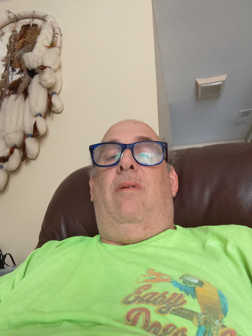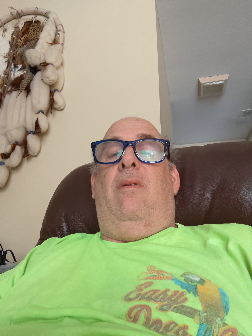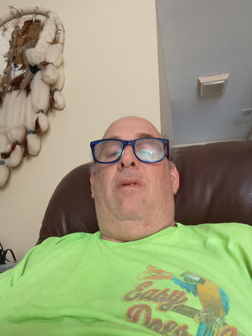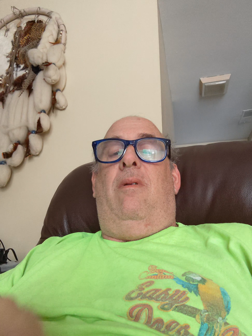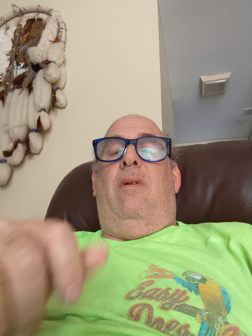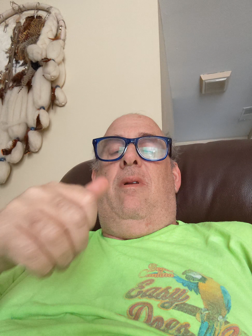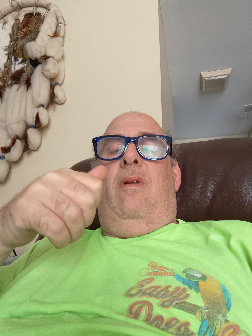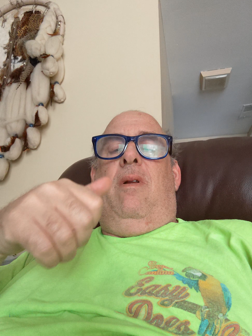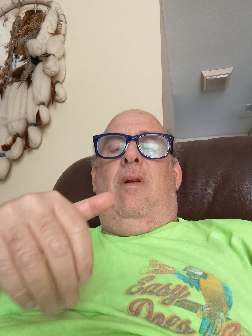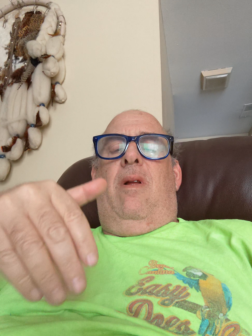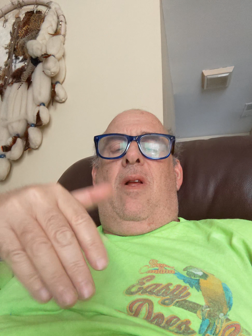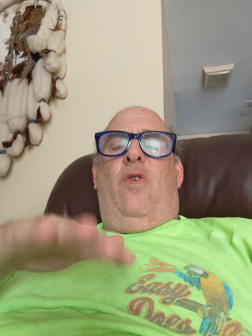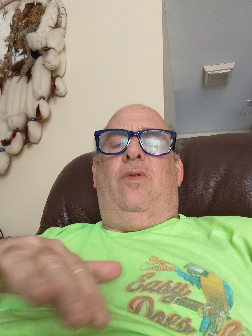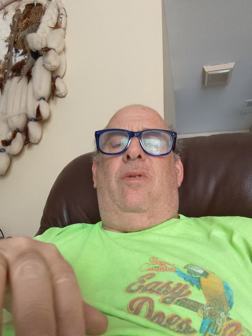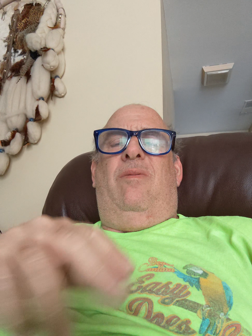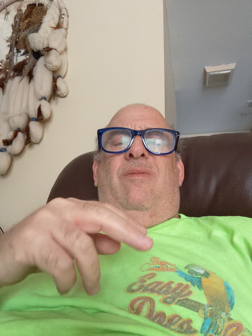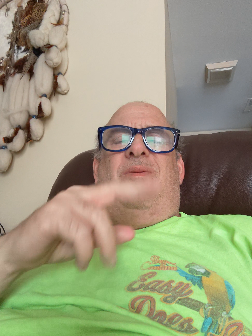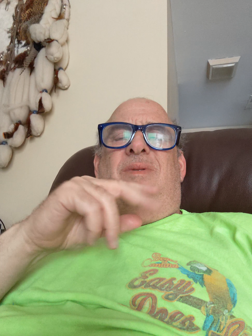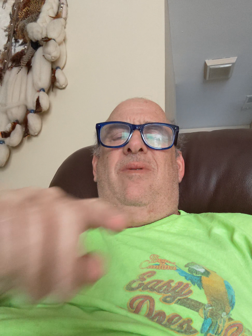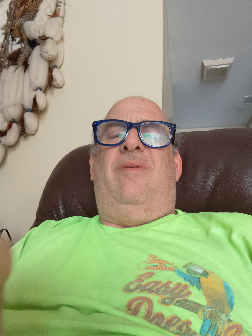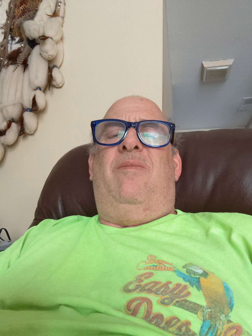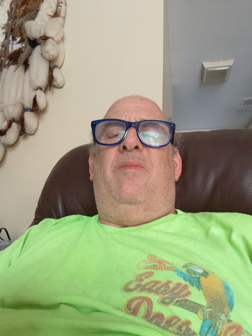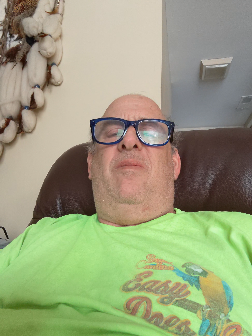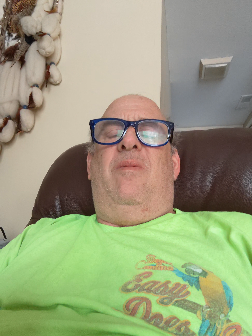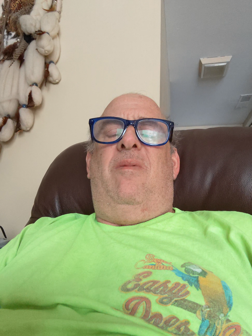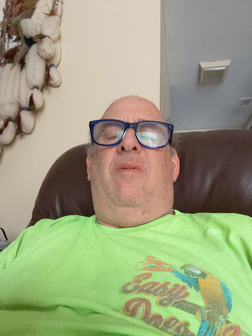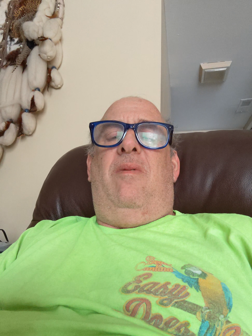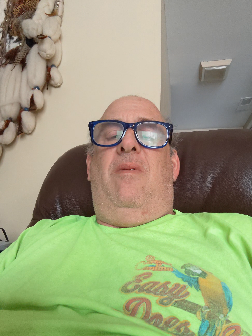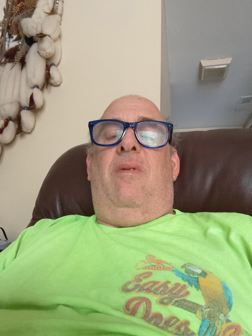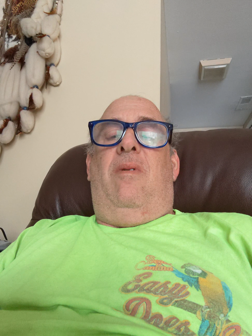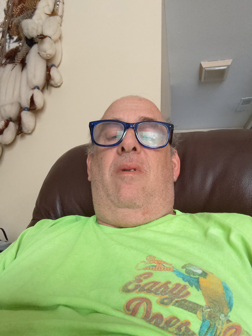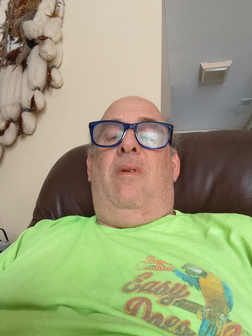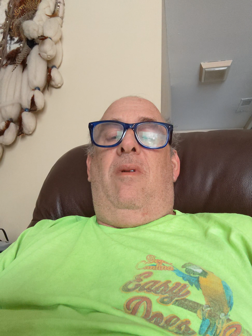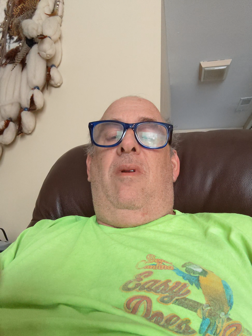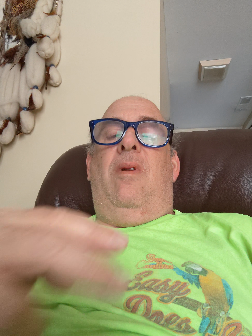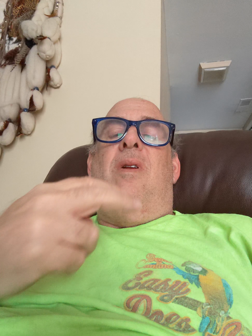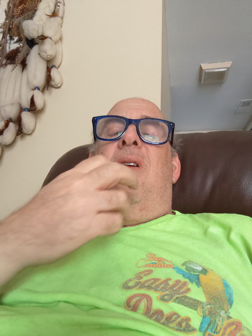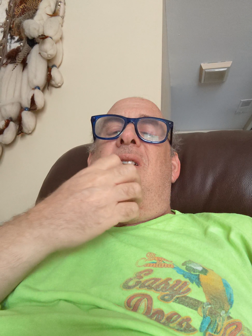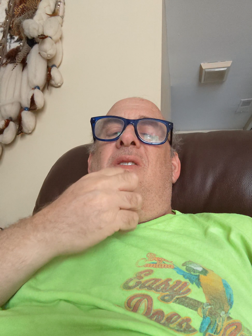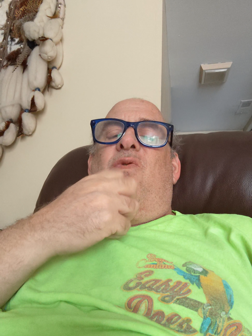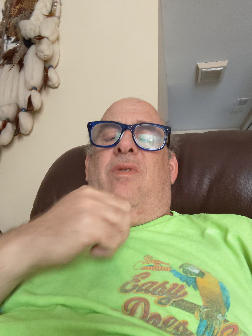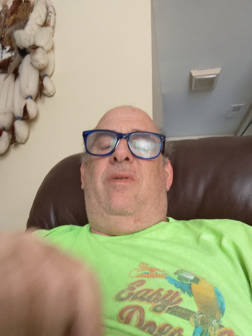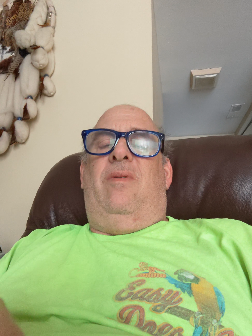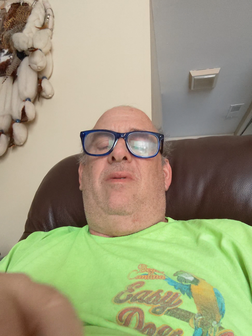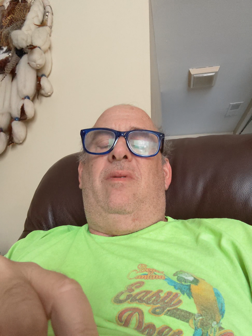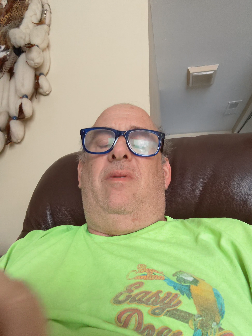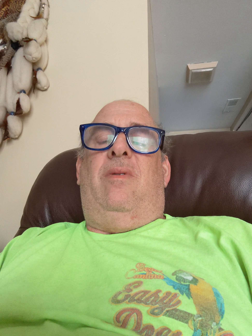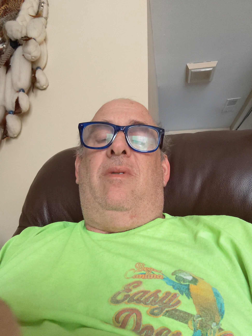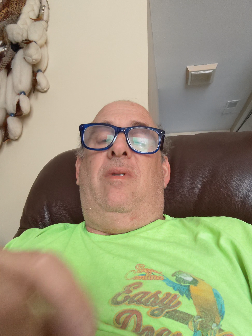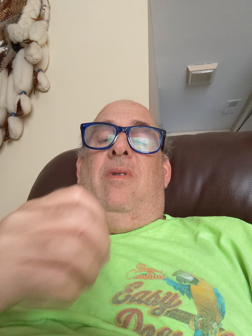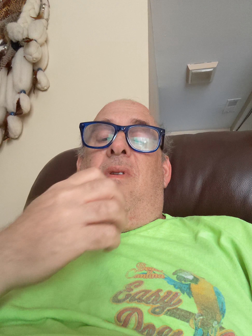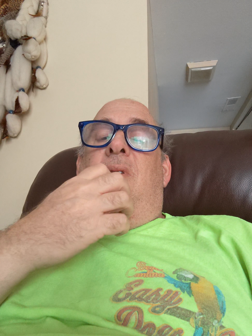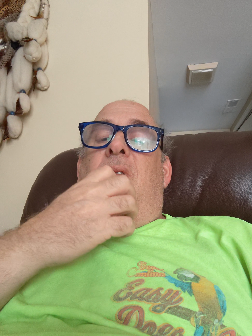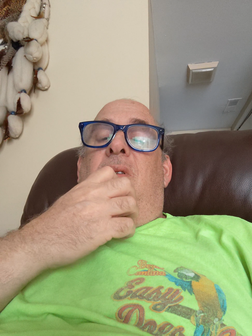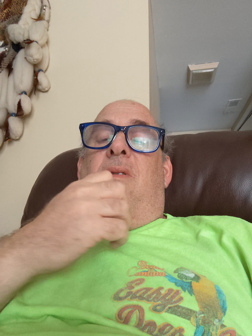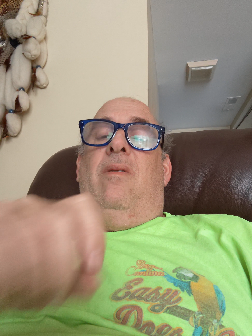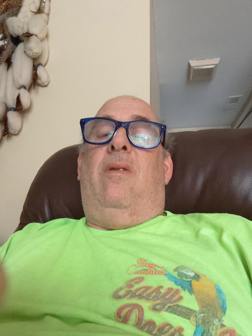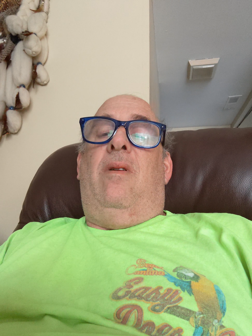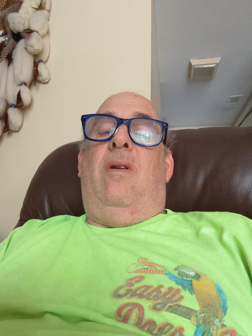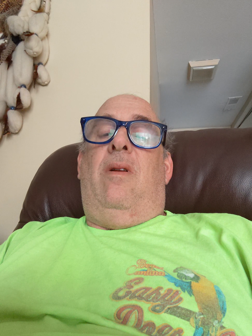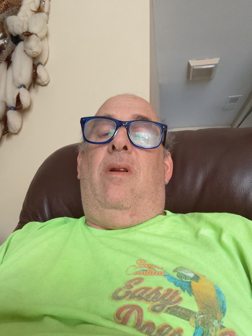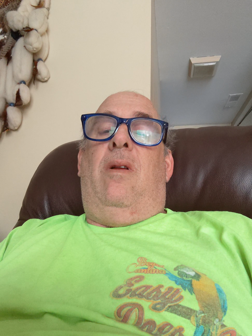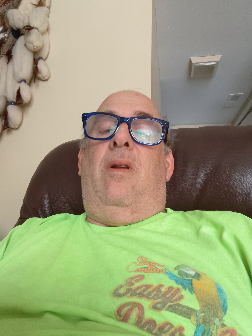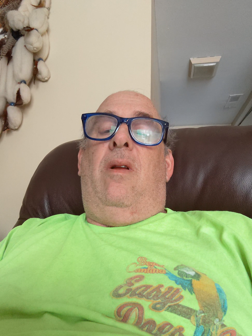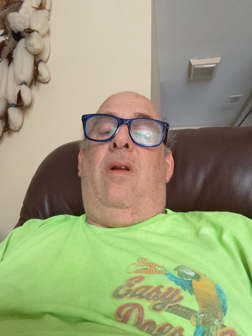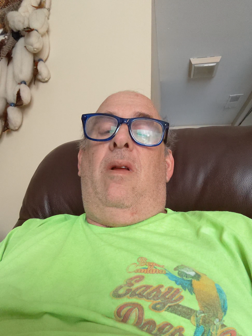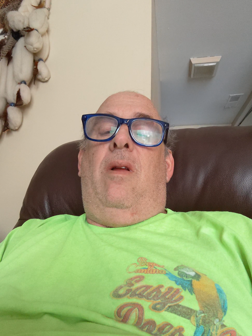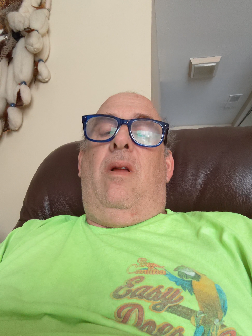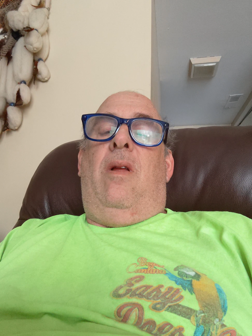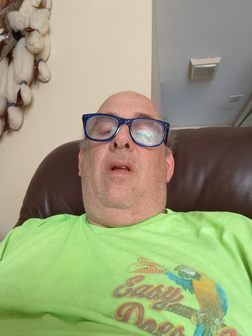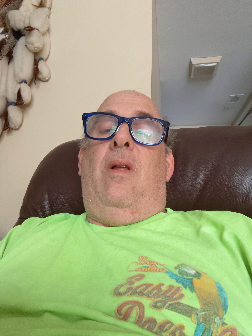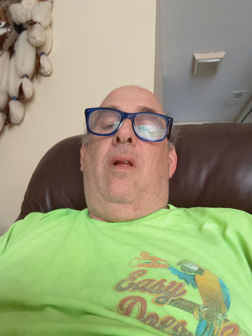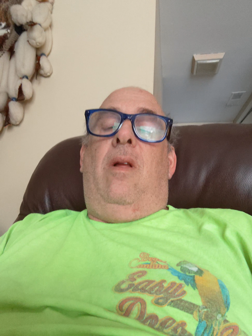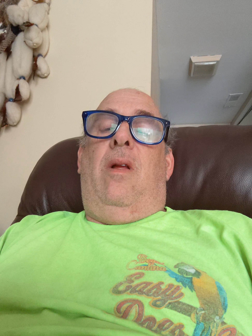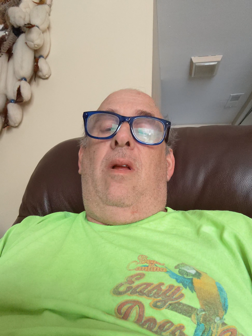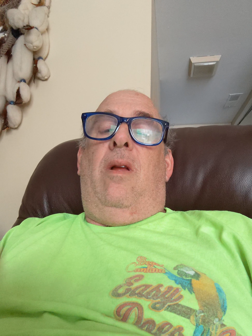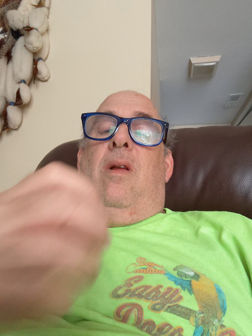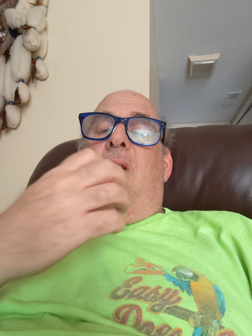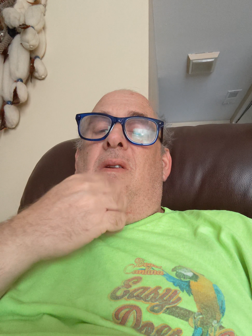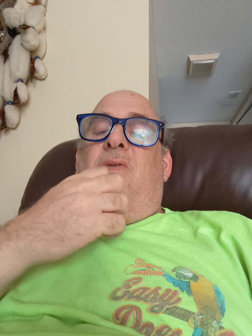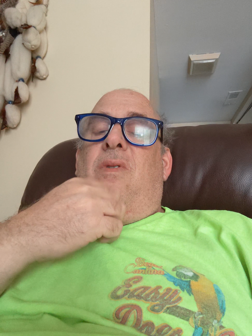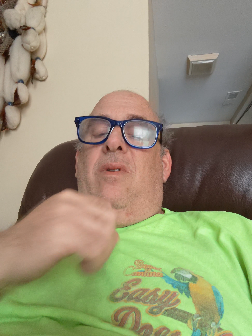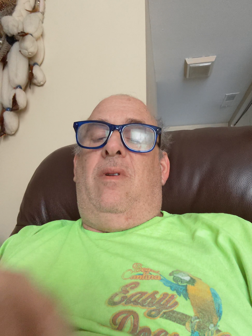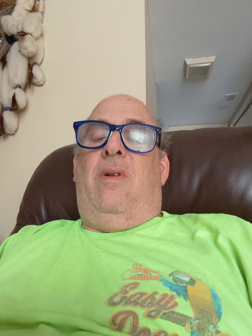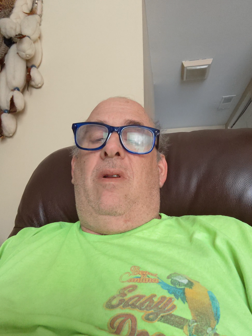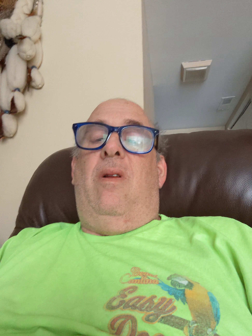underwear